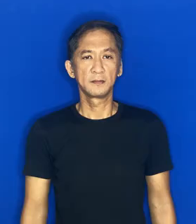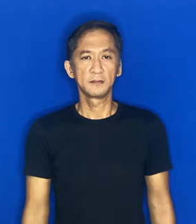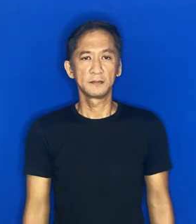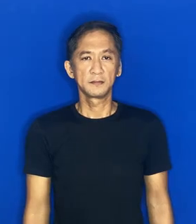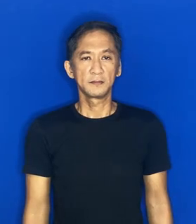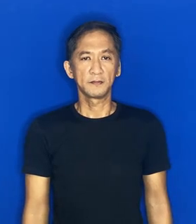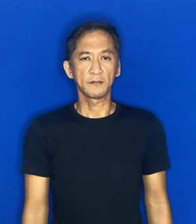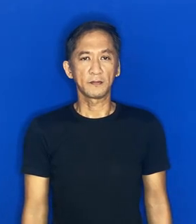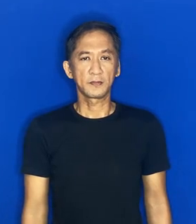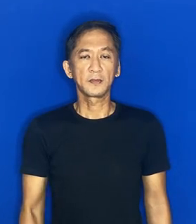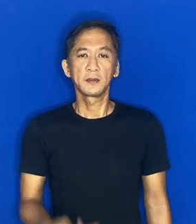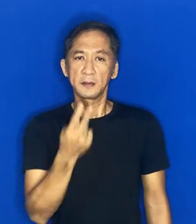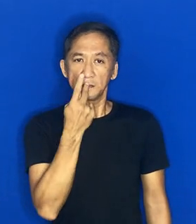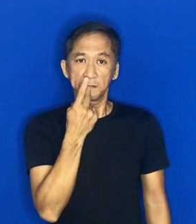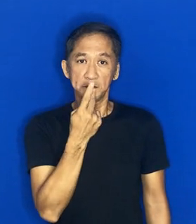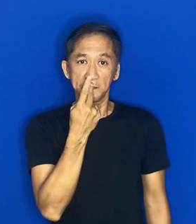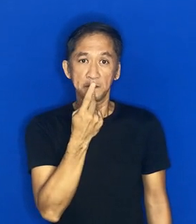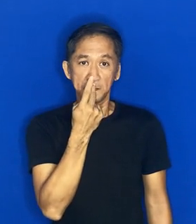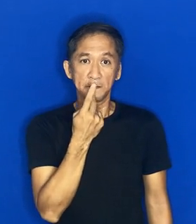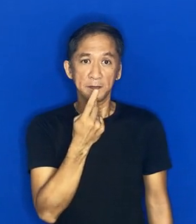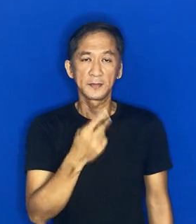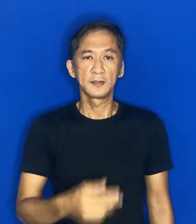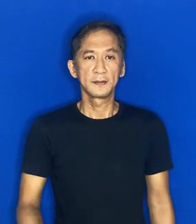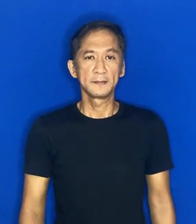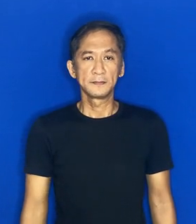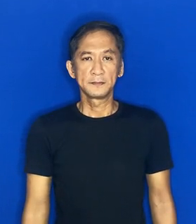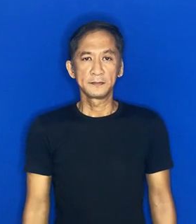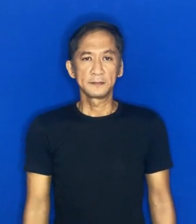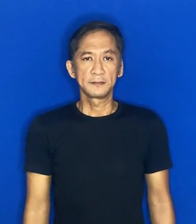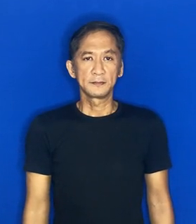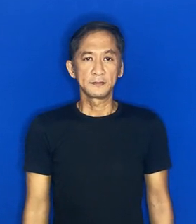pink